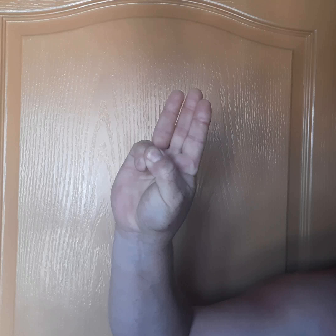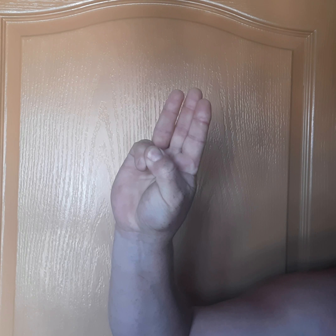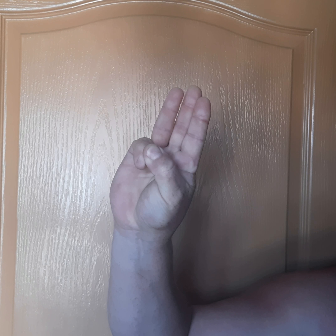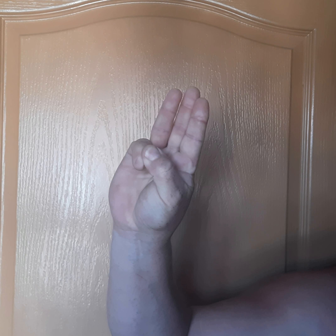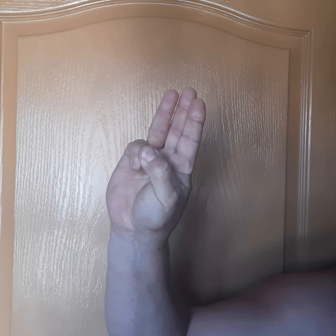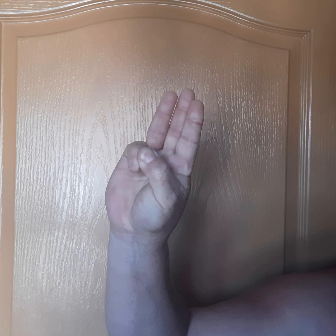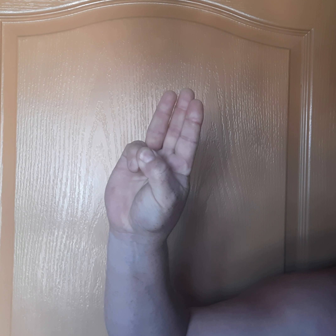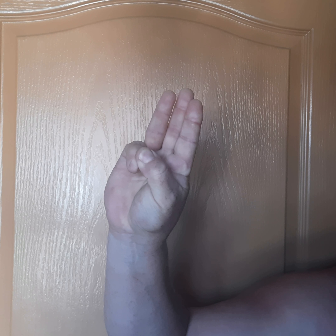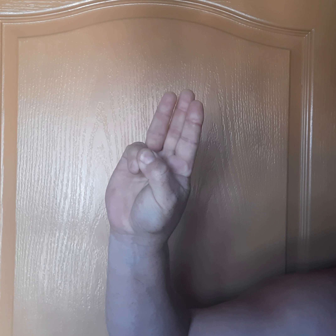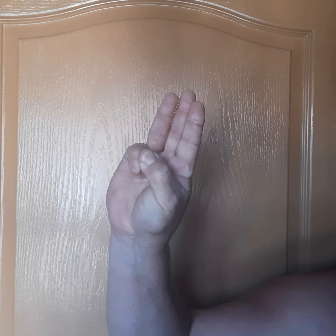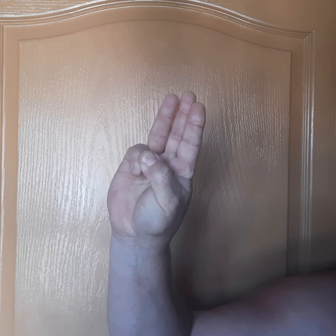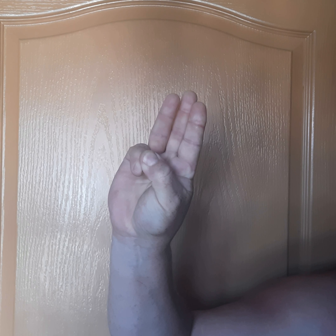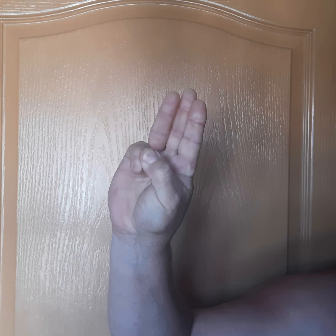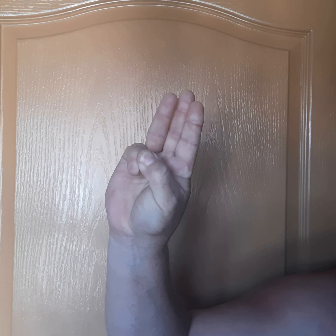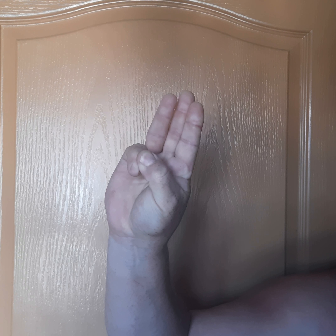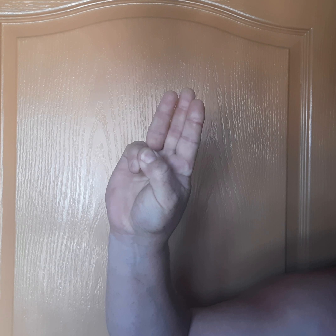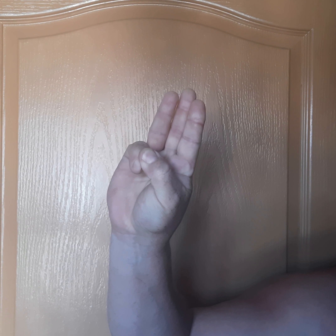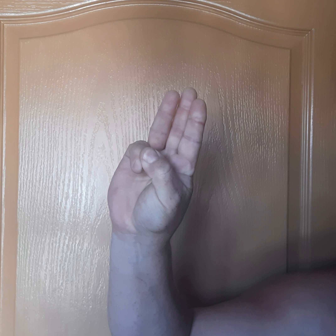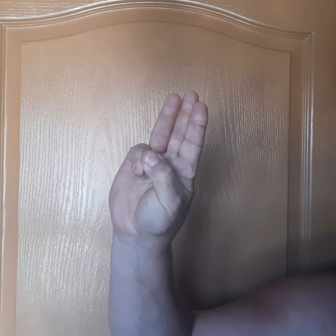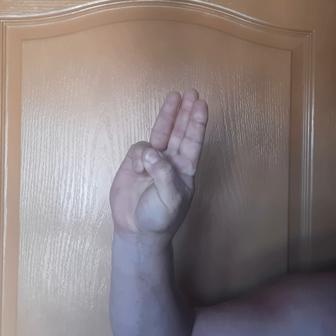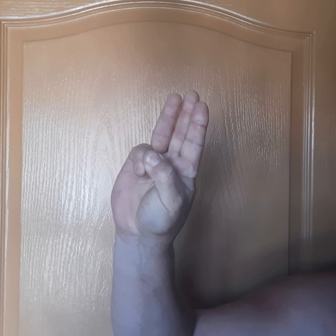Ш